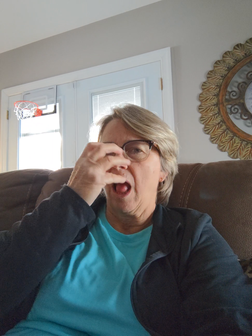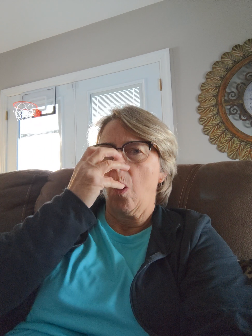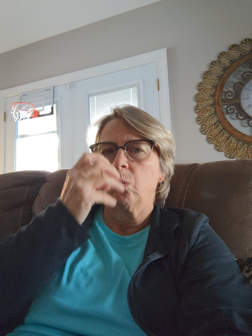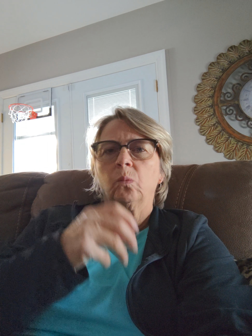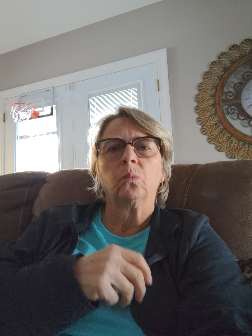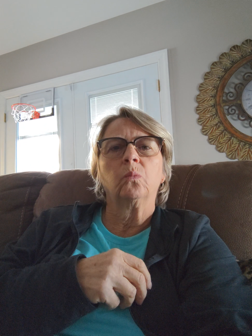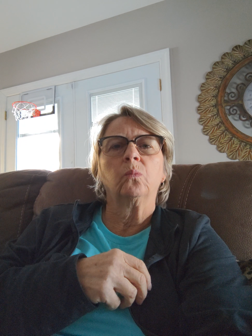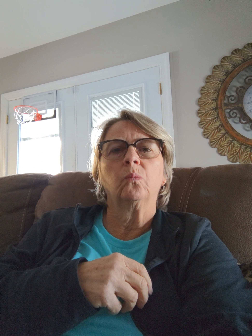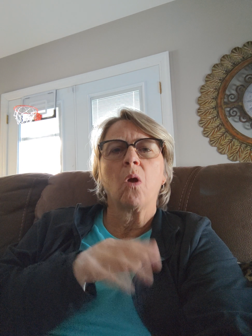clown